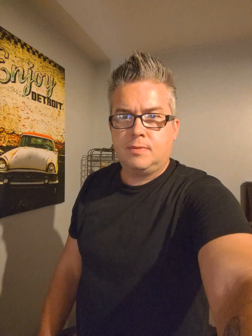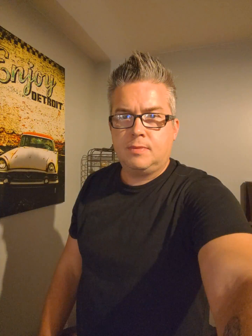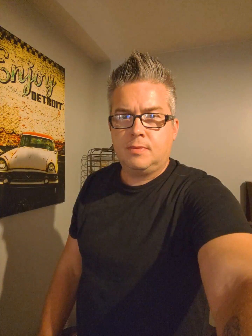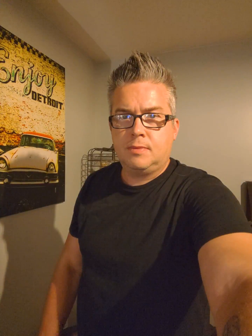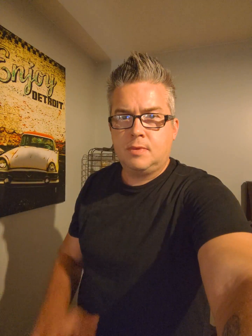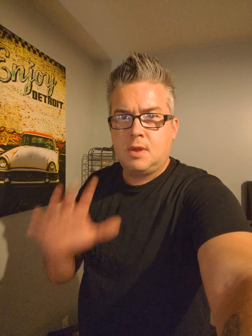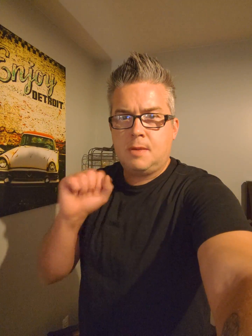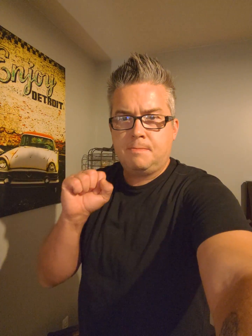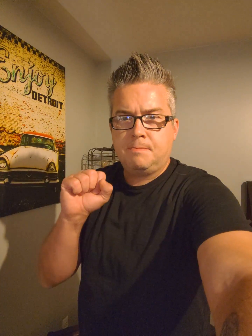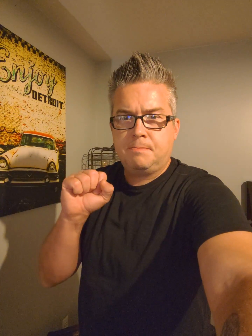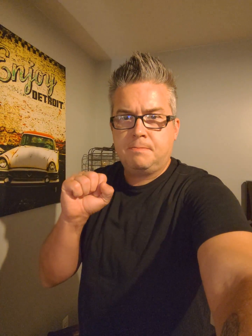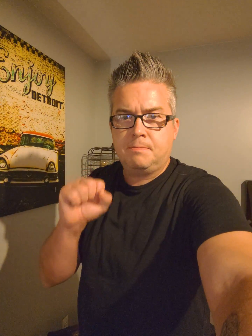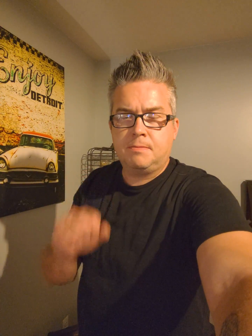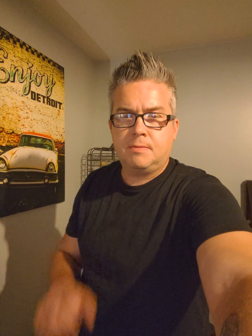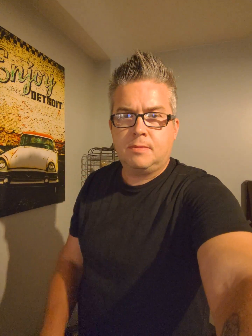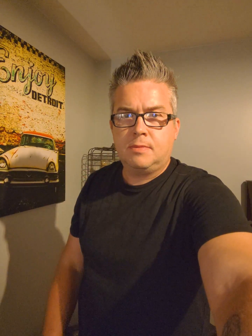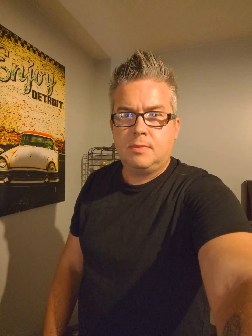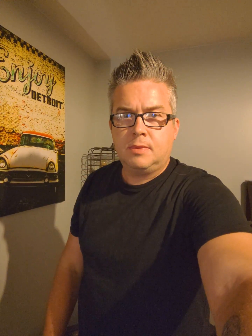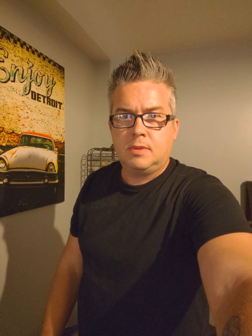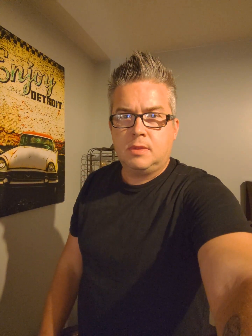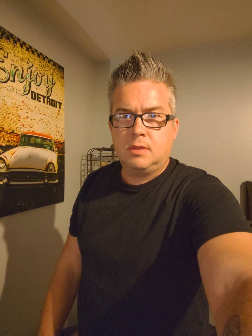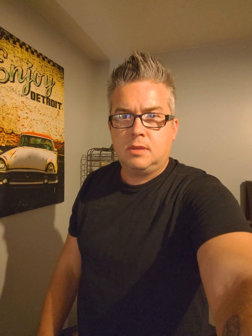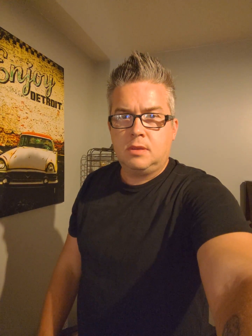catch